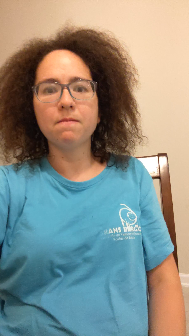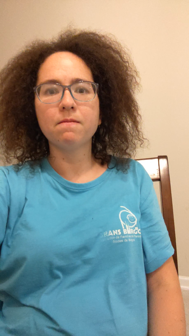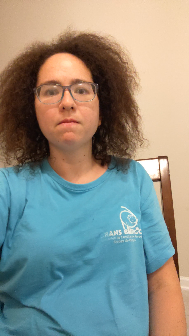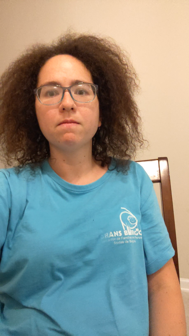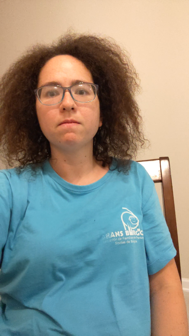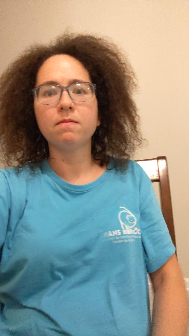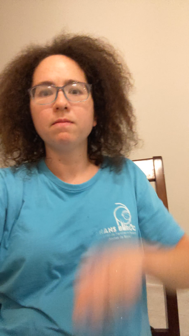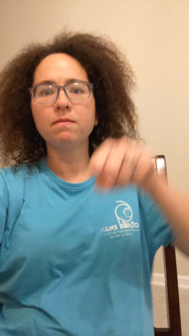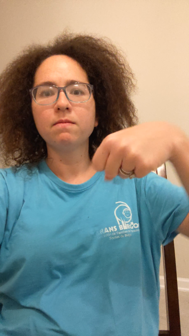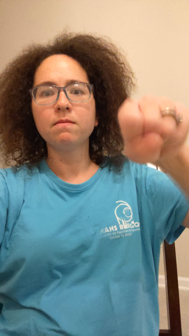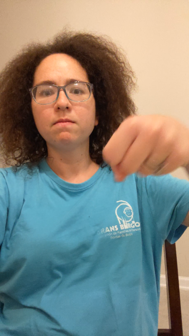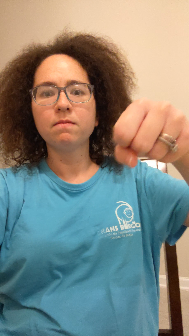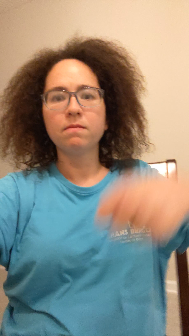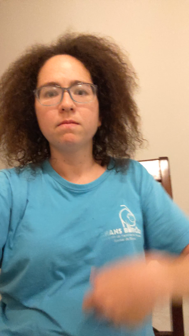motorcycle